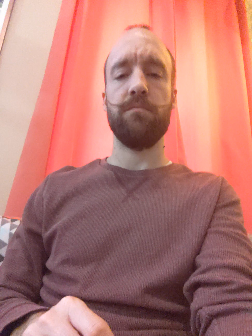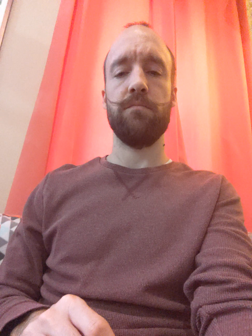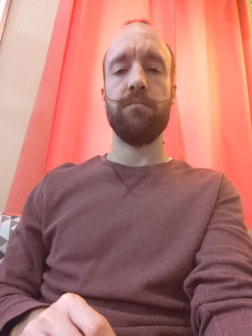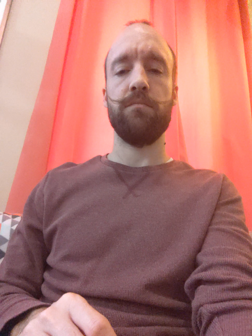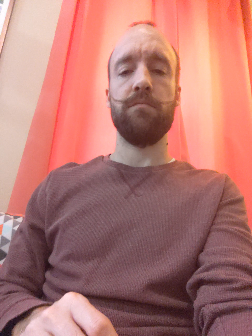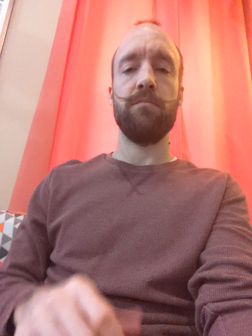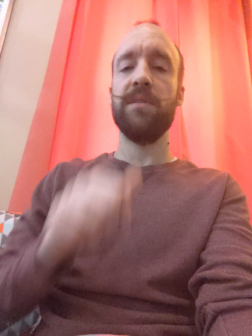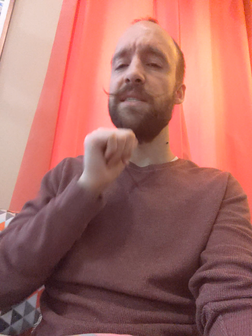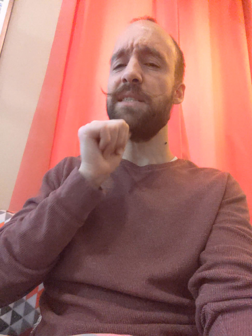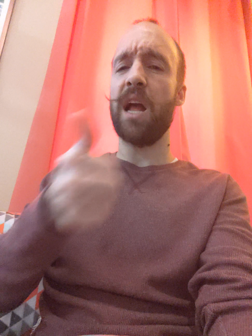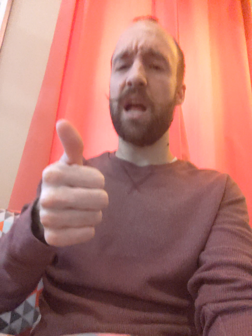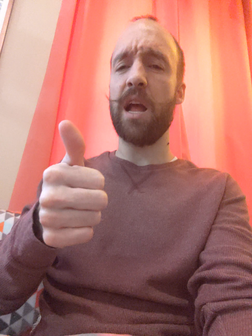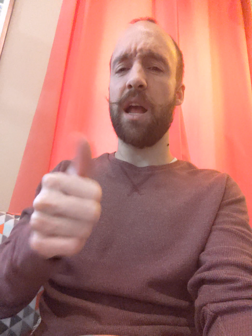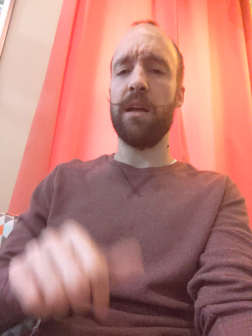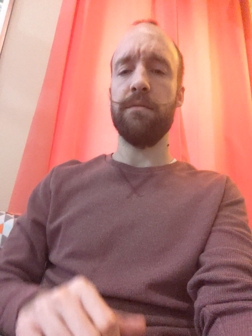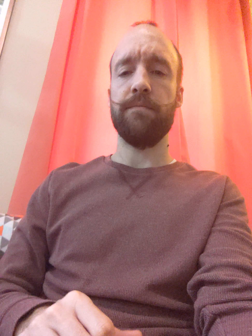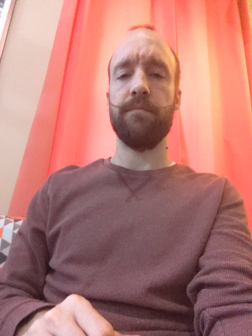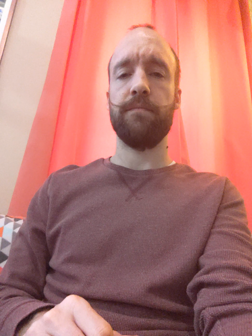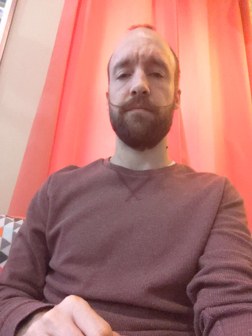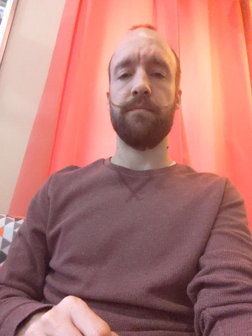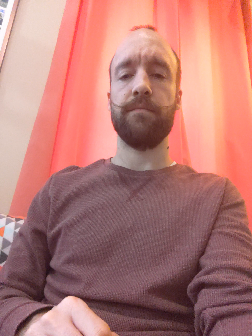not